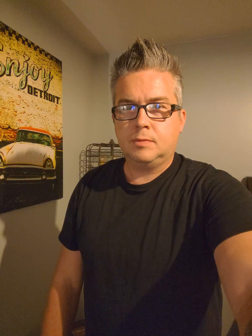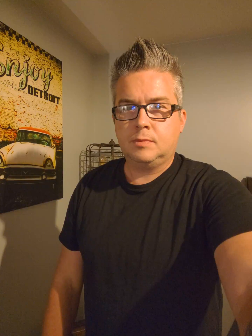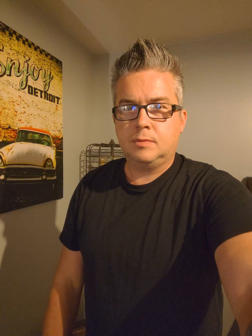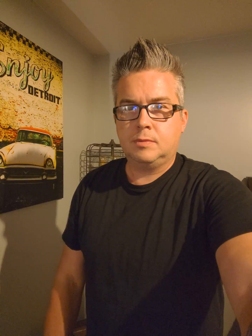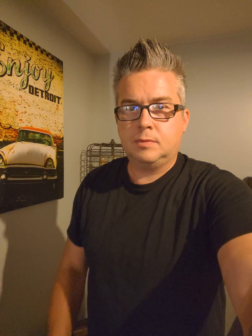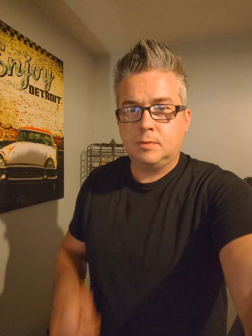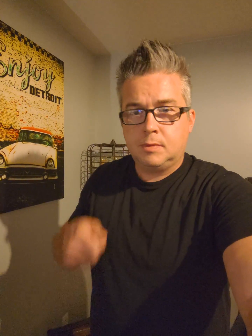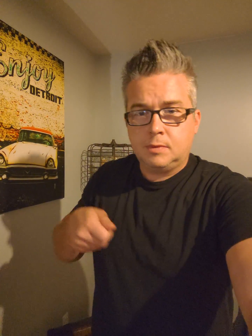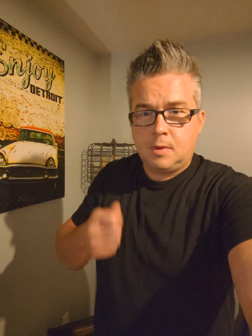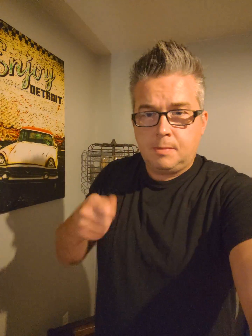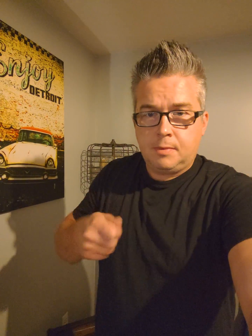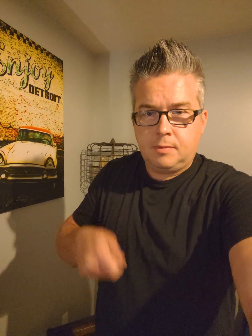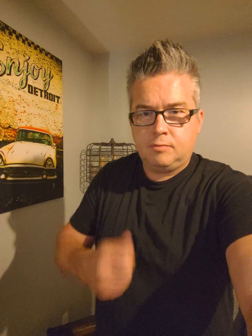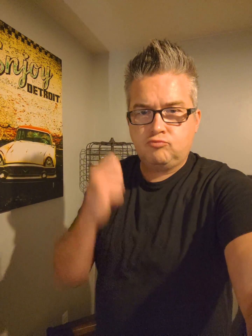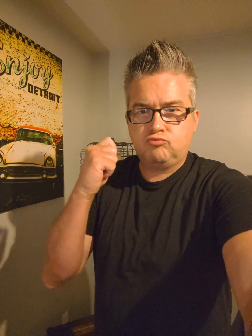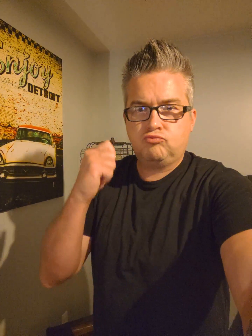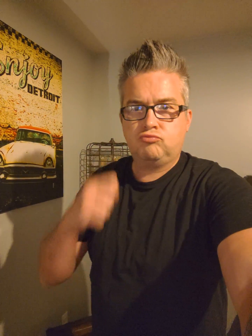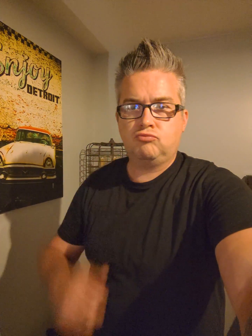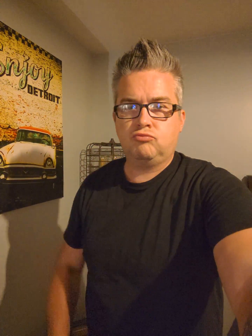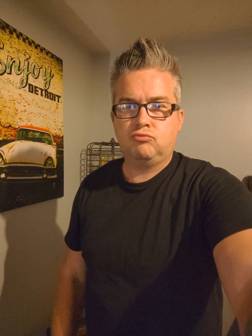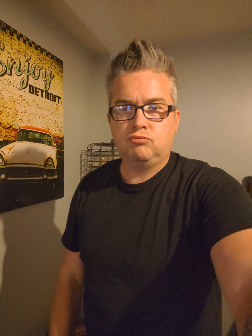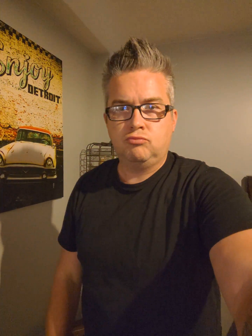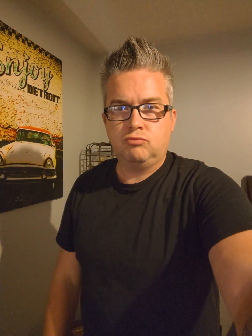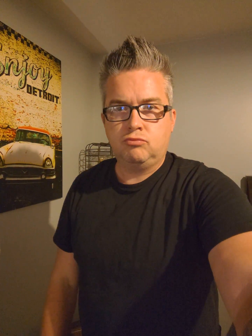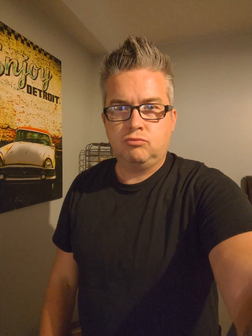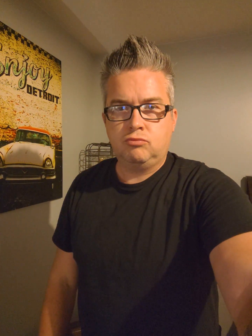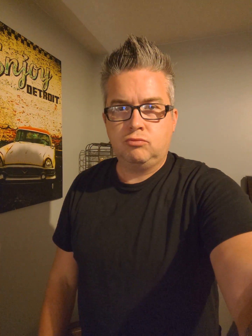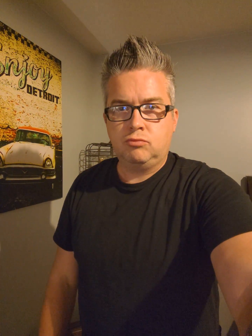shovel